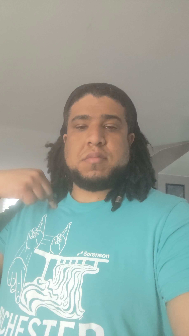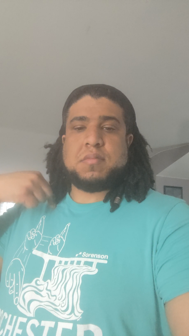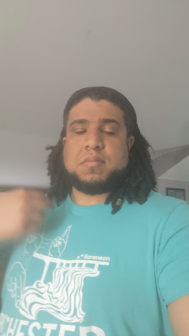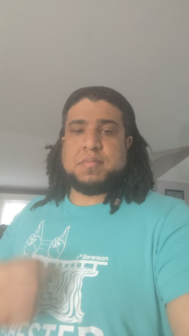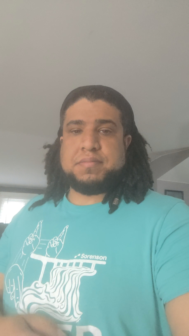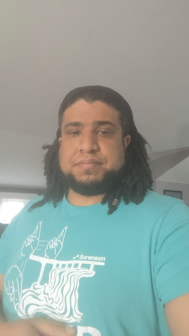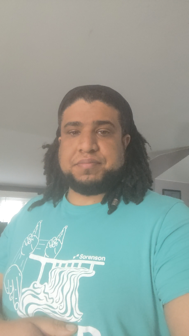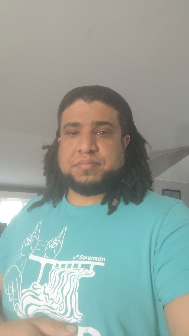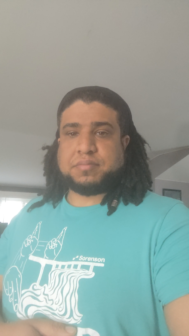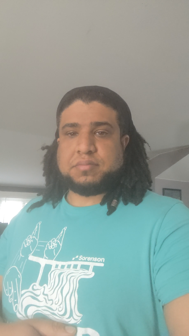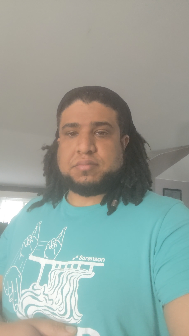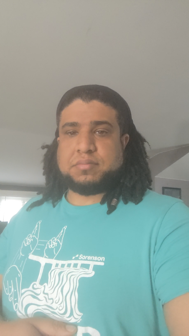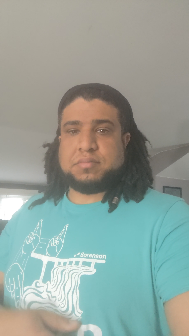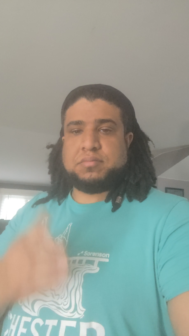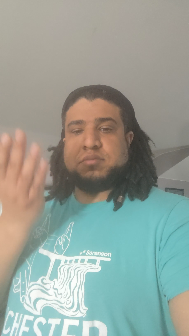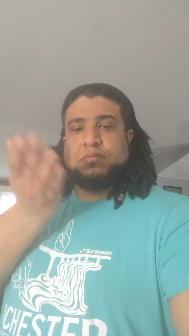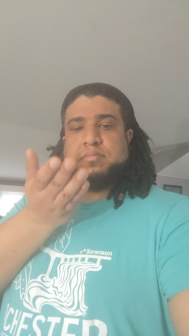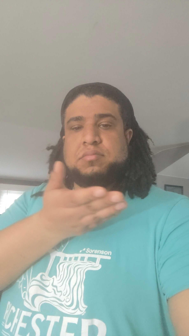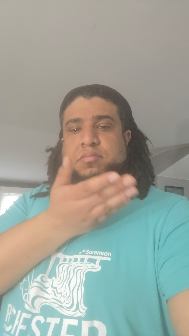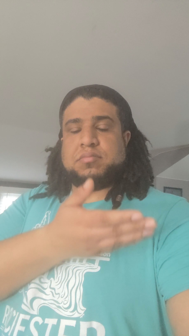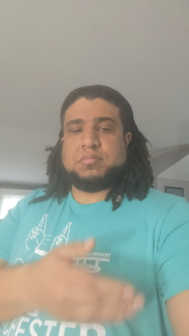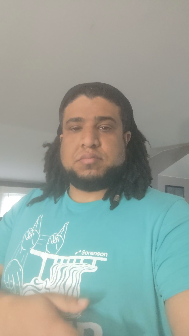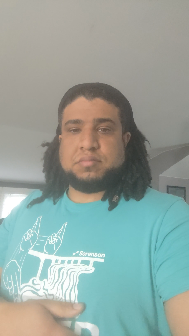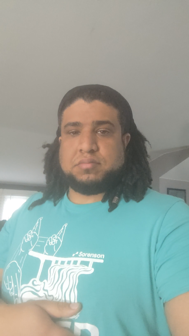carry